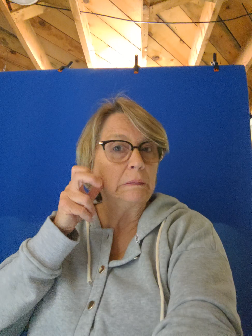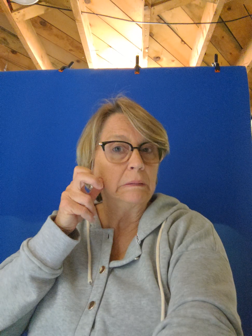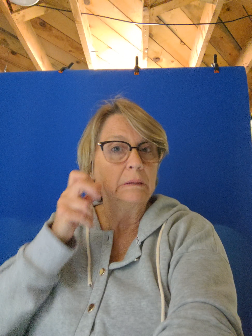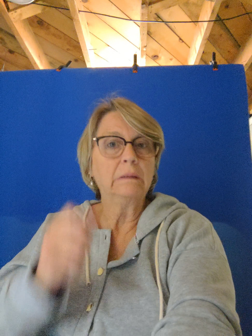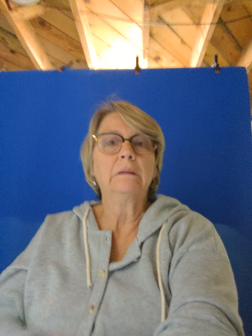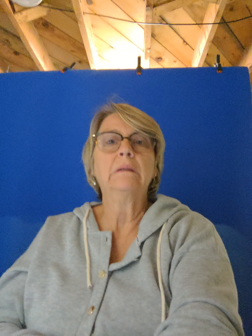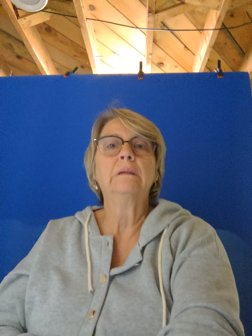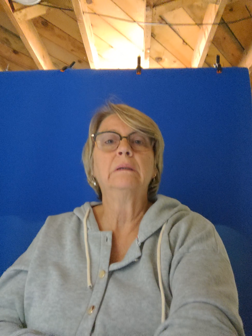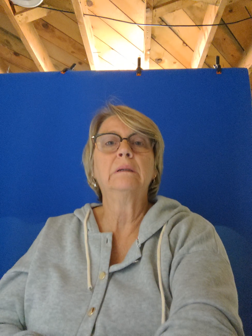listen